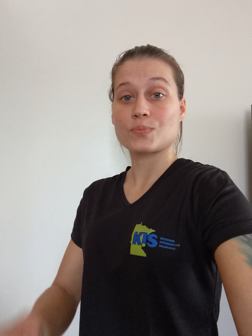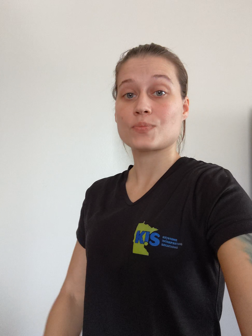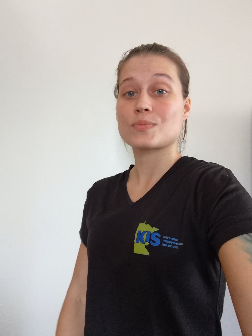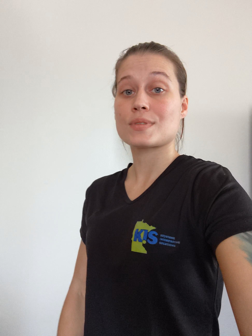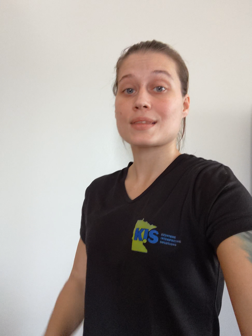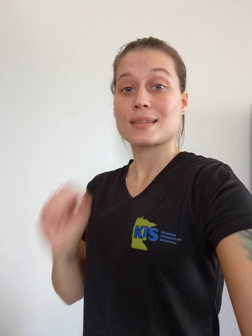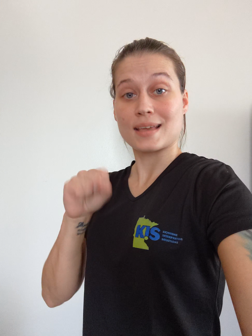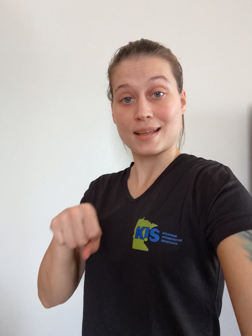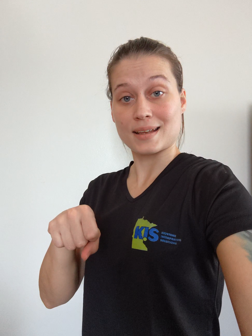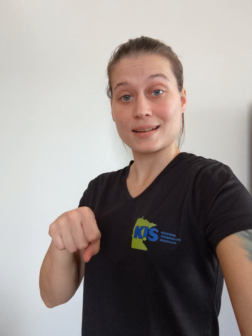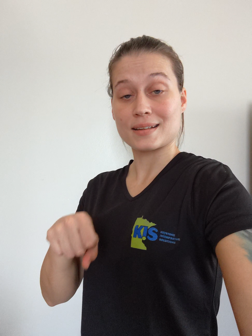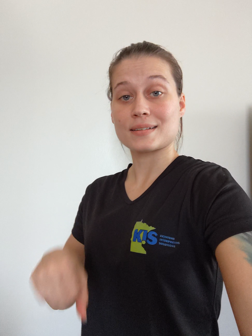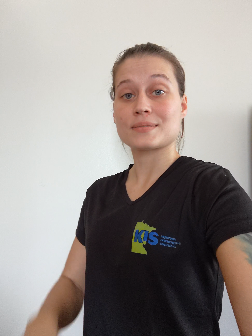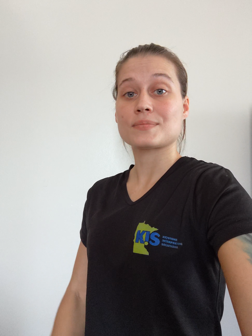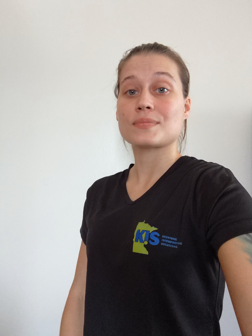can